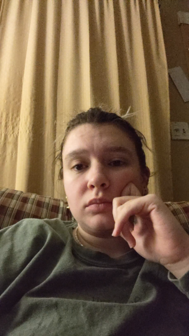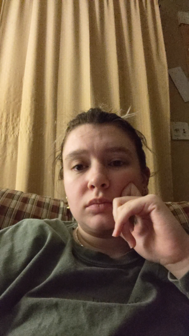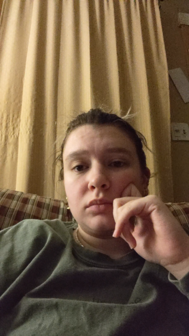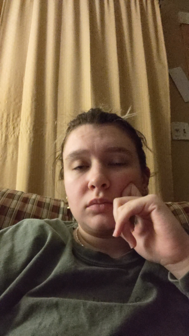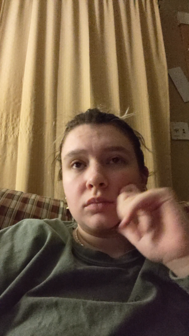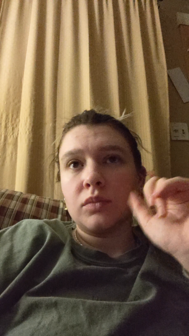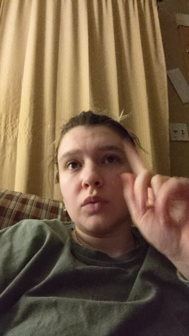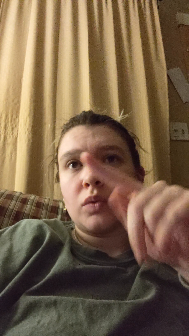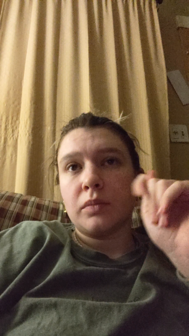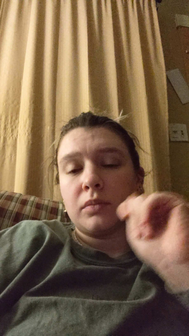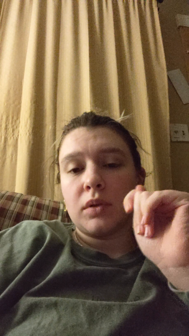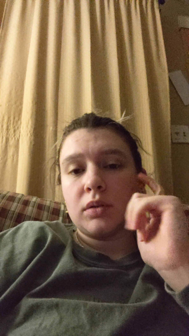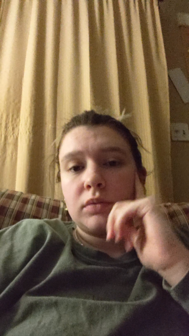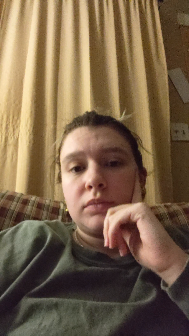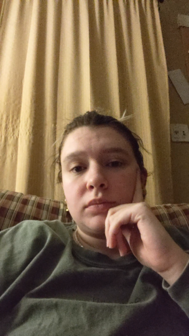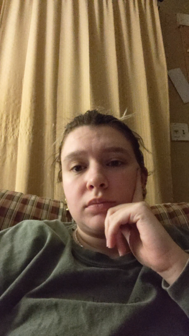go potty